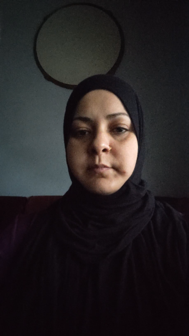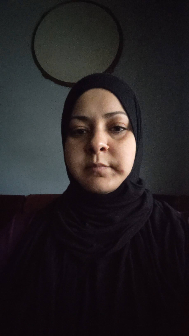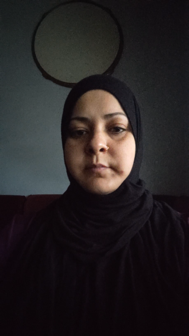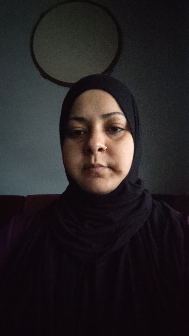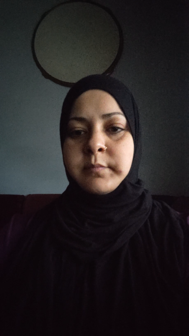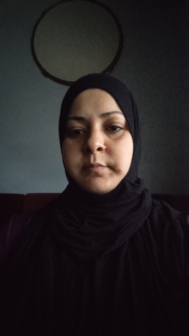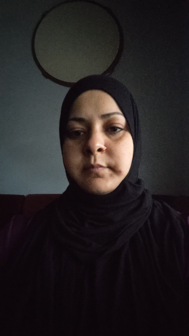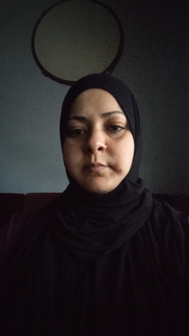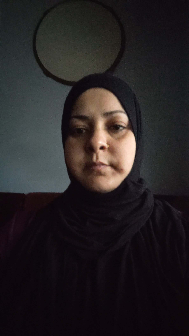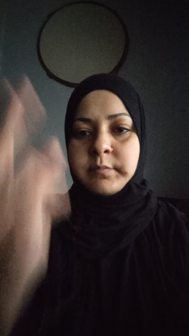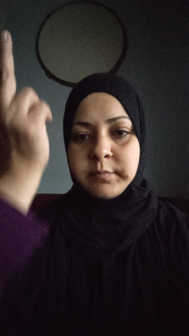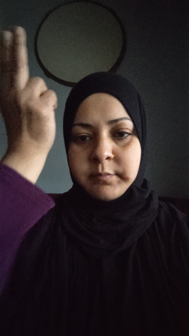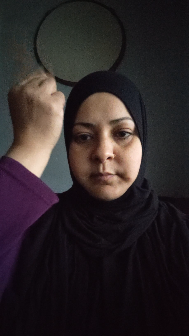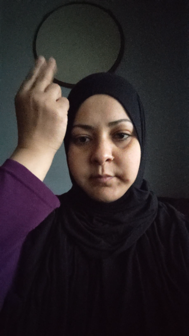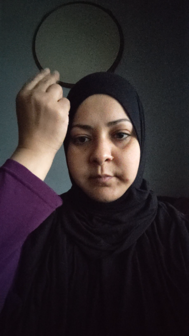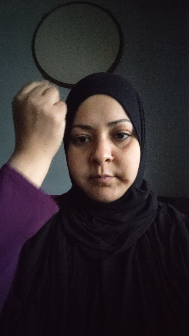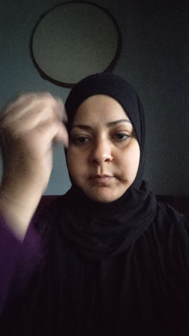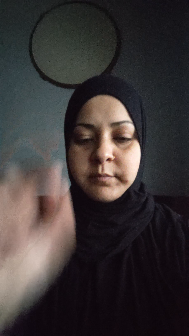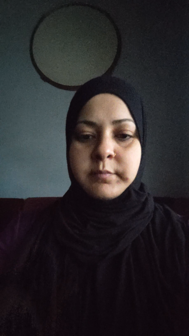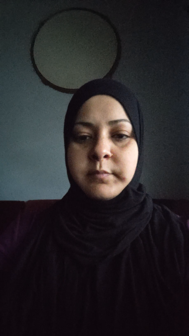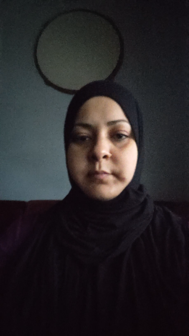rabbit